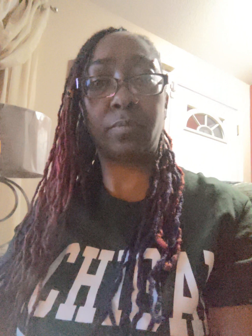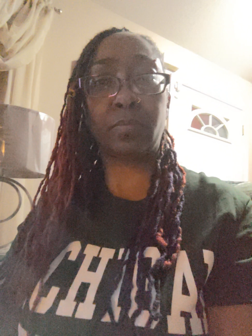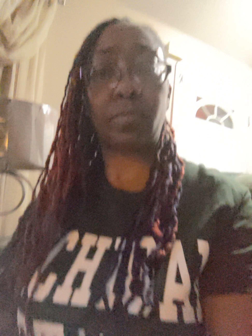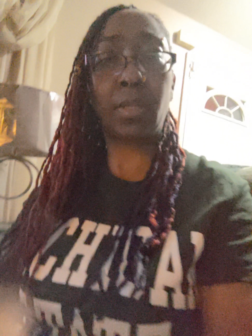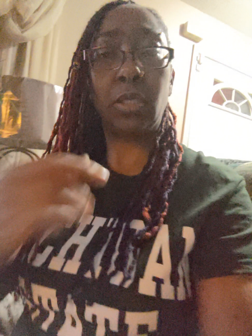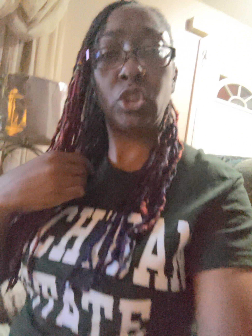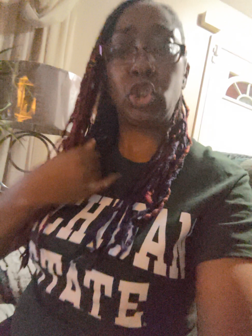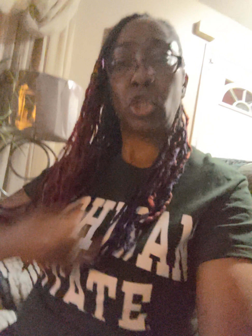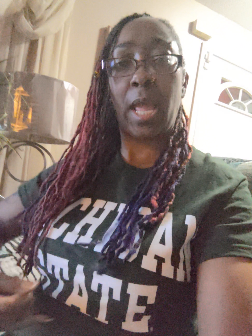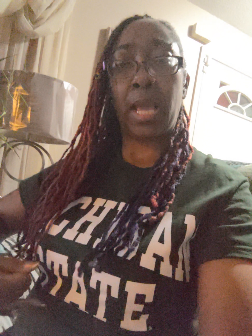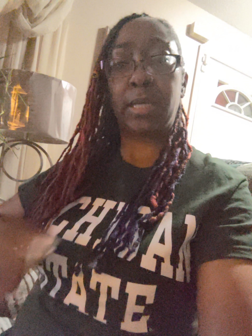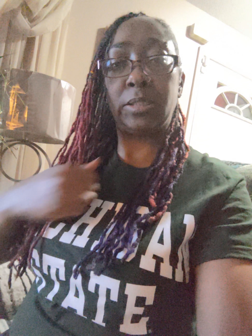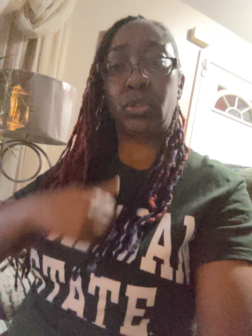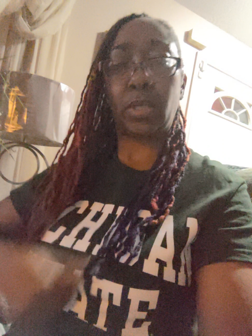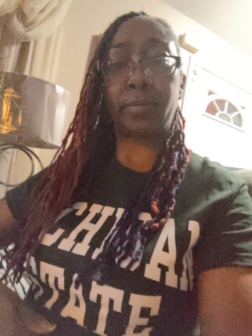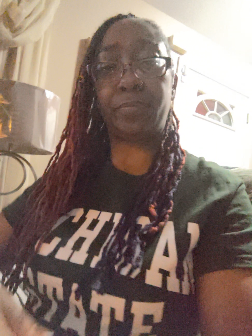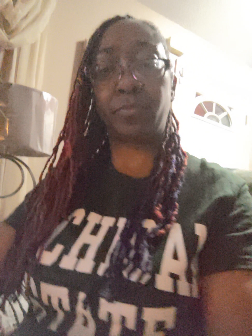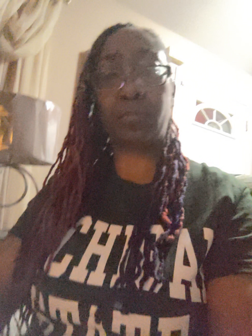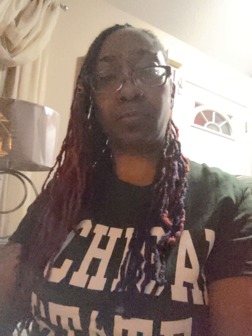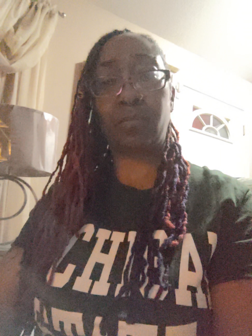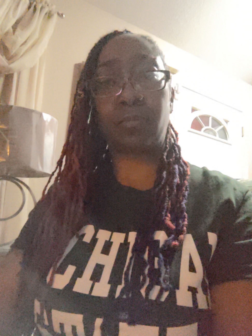jacket